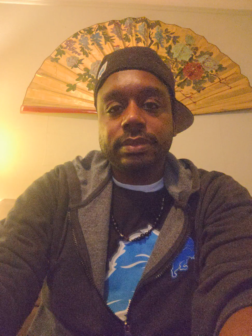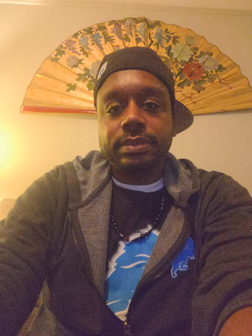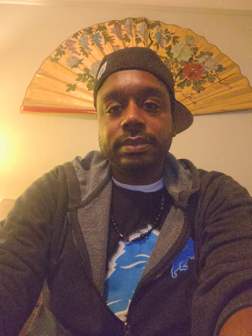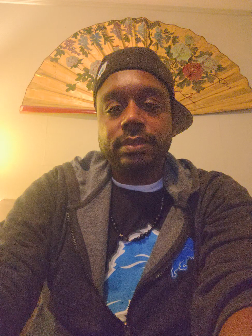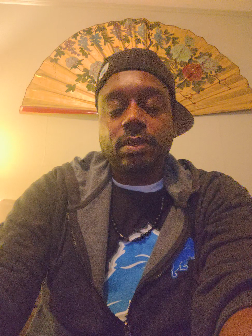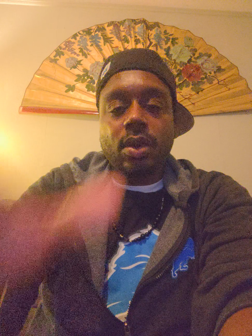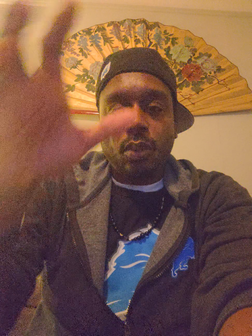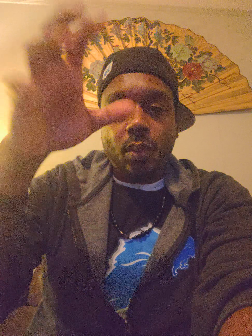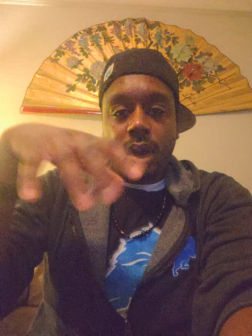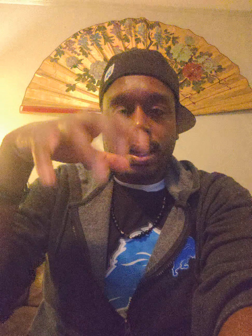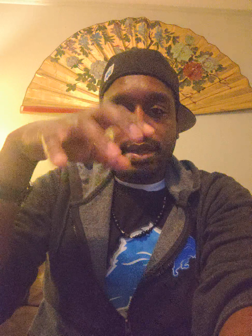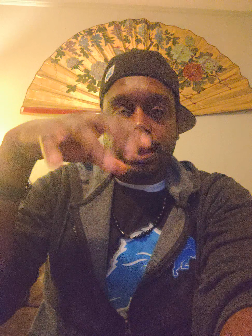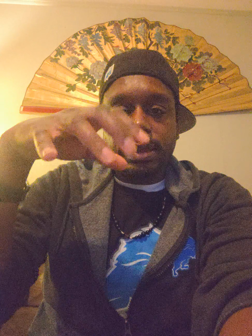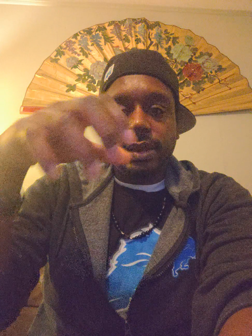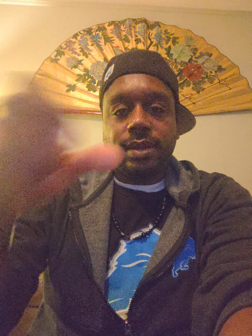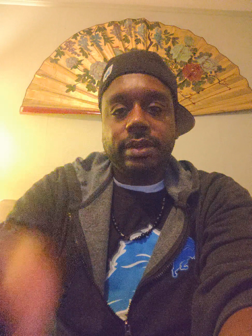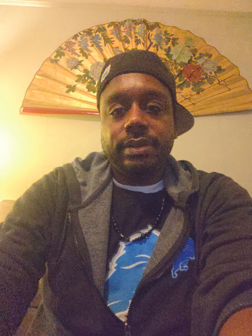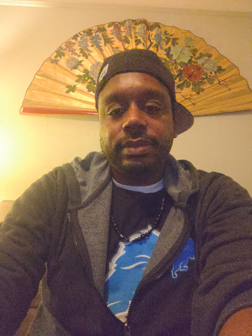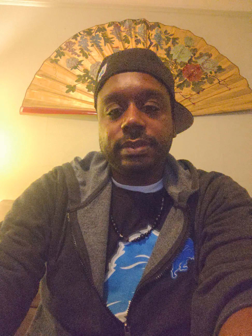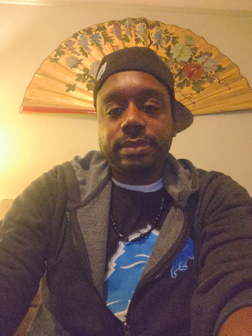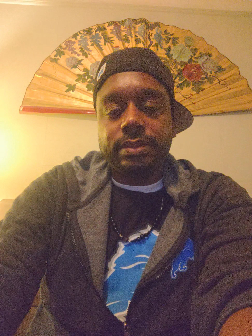rain